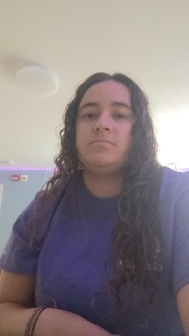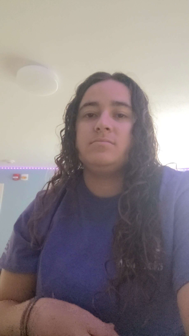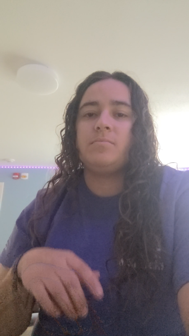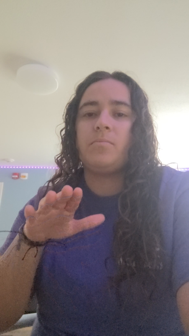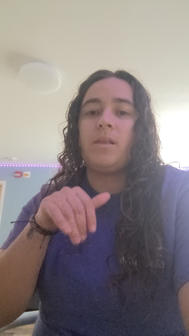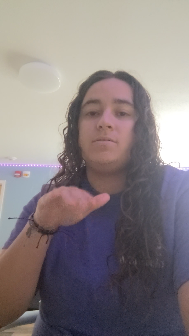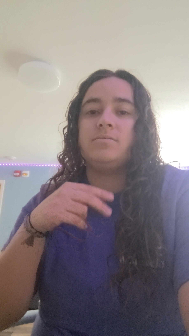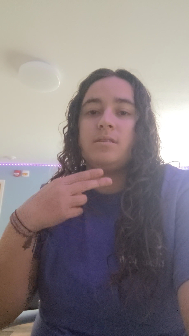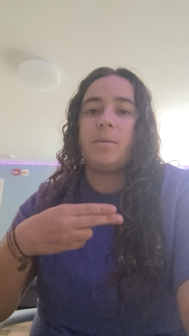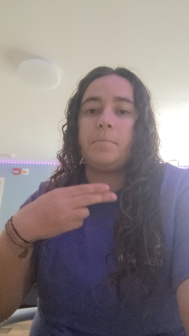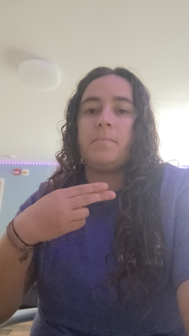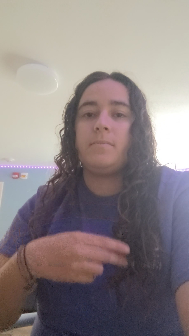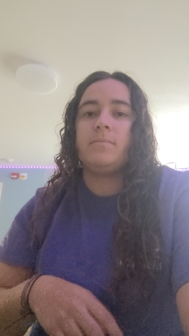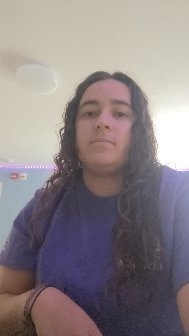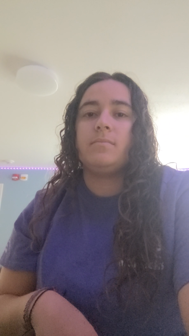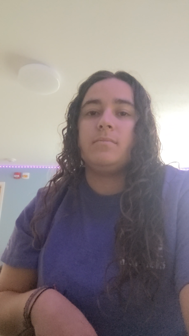pet's name